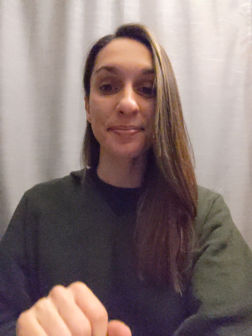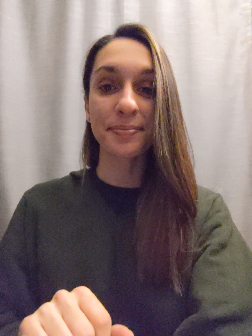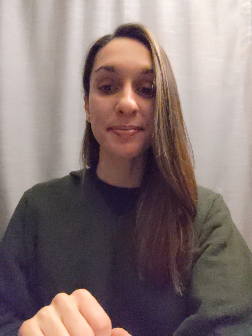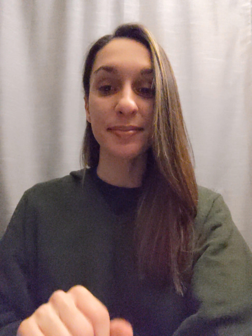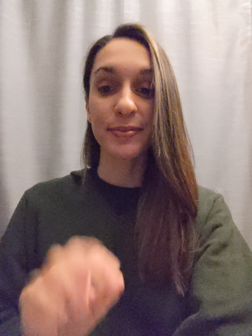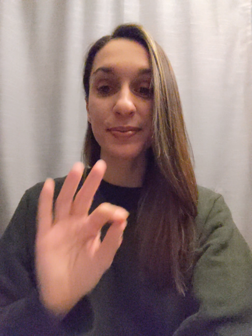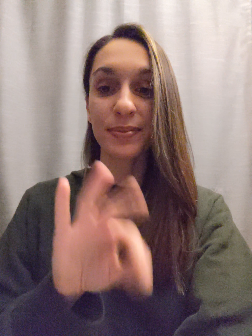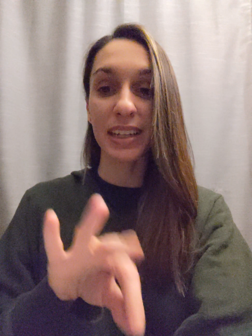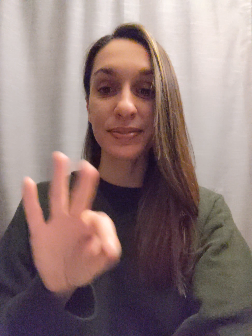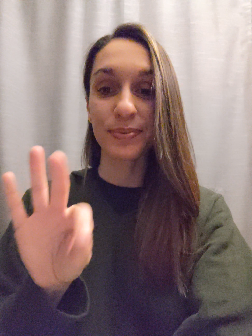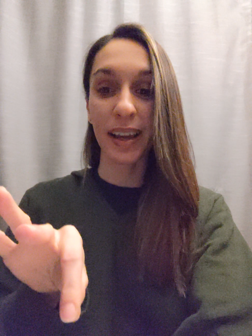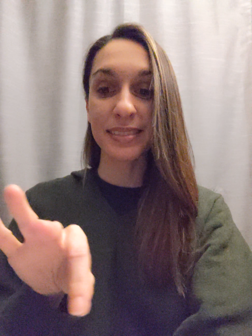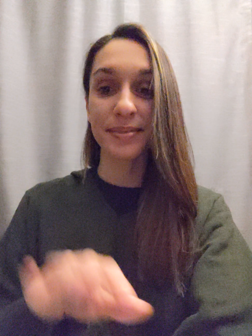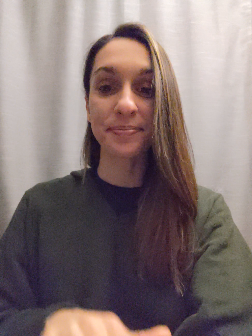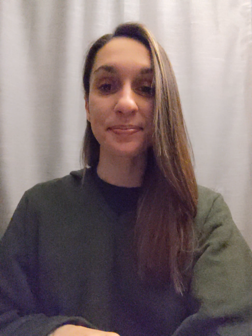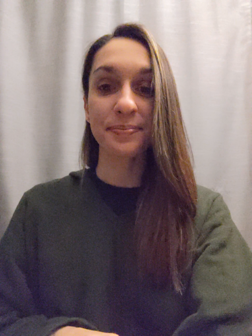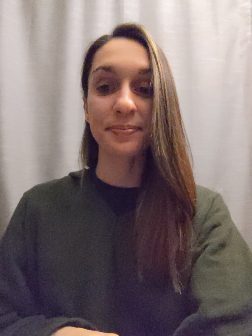french fries